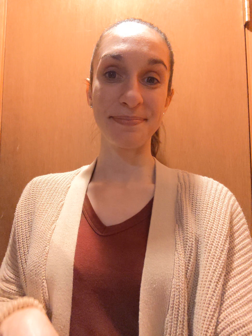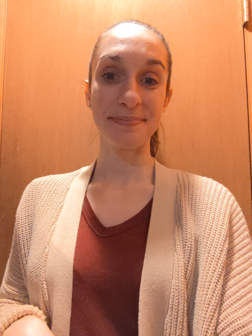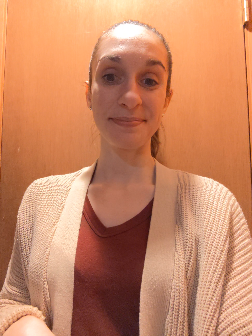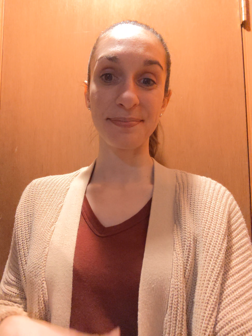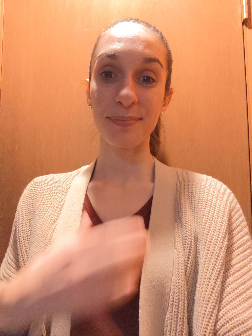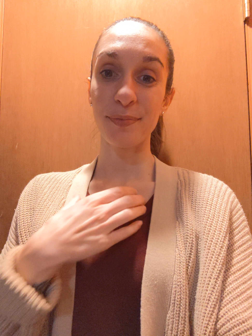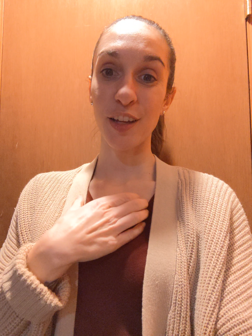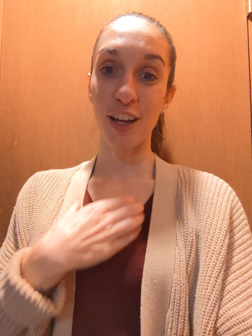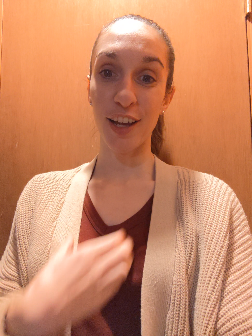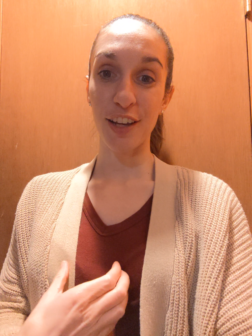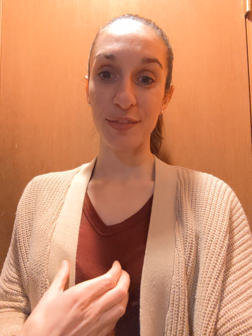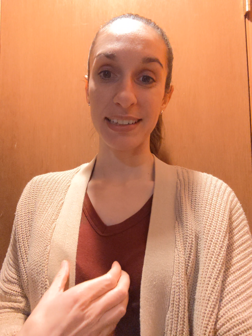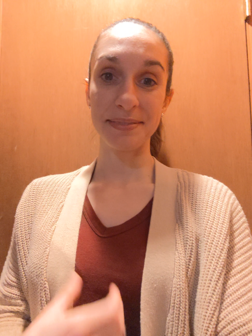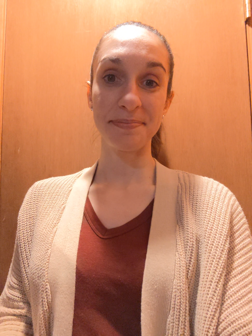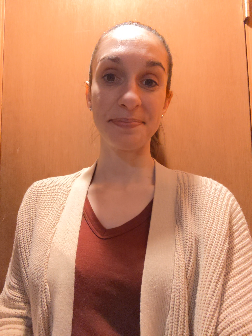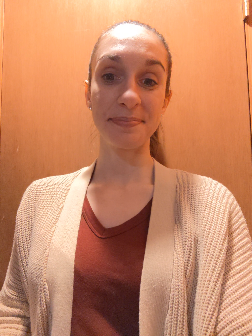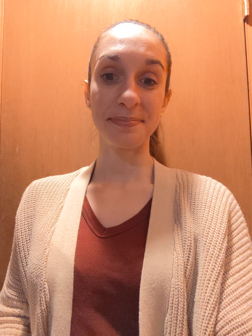hungry